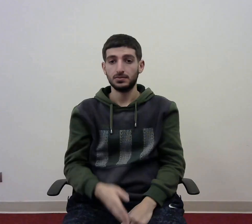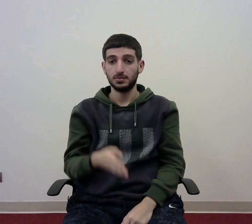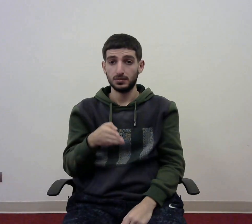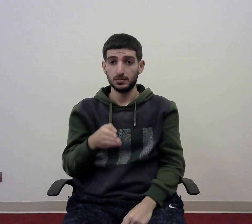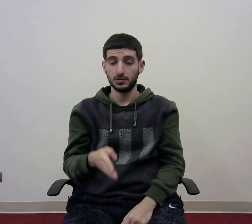burda